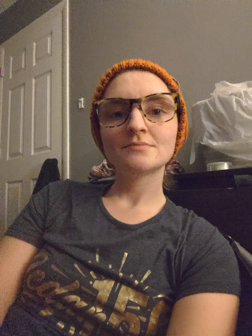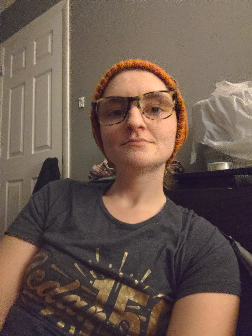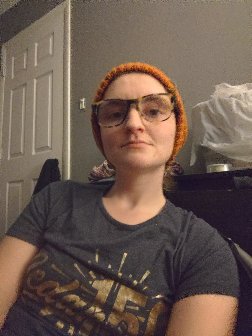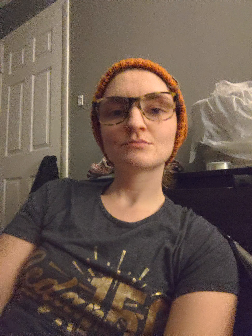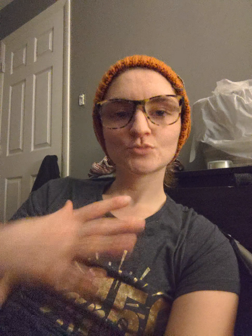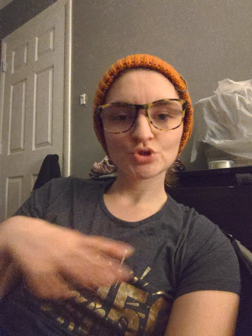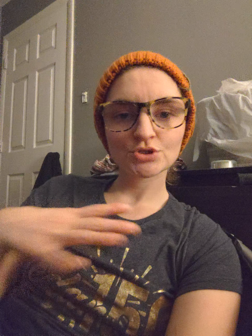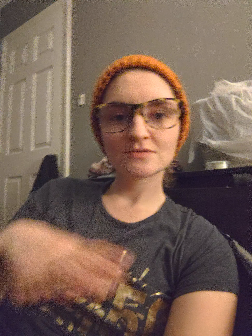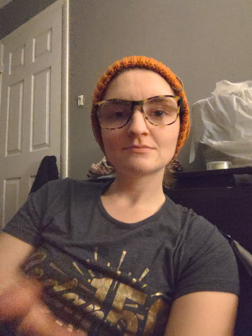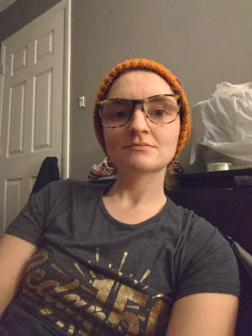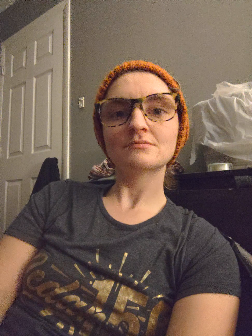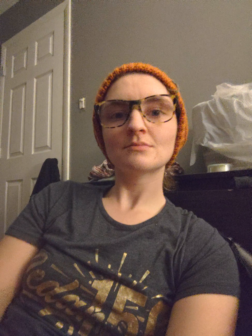shirt